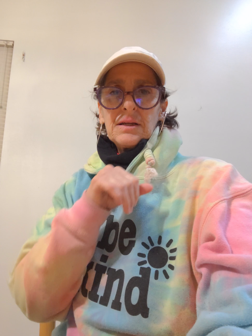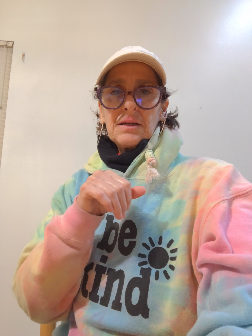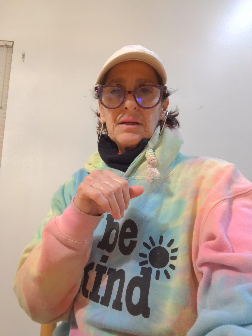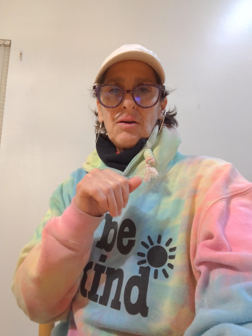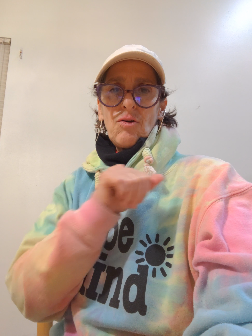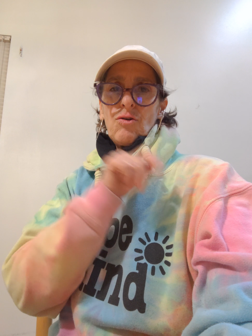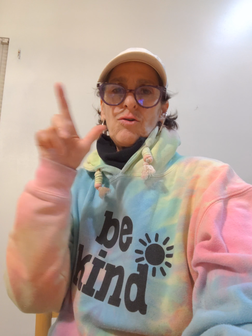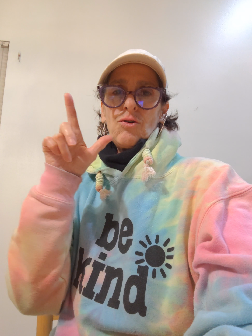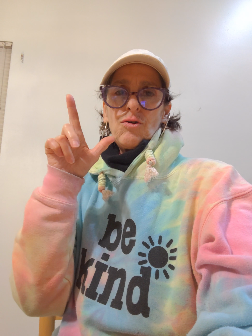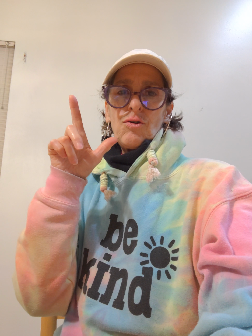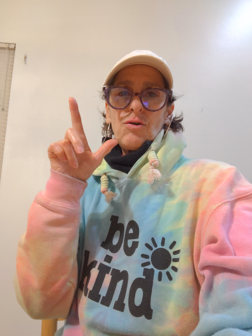all